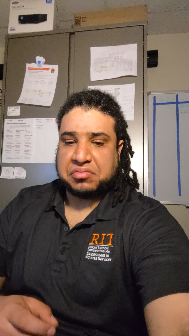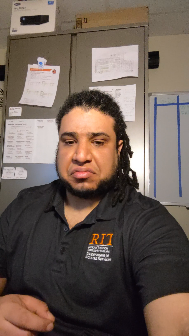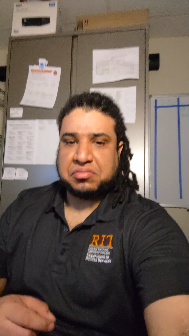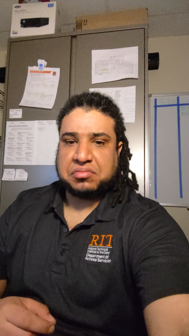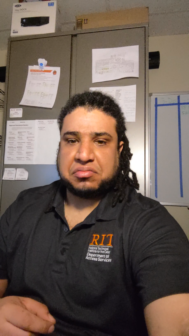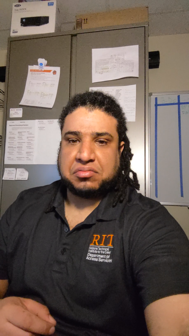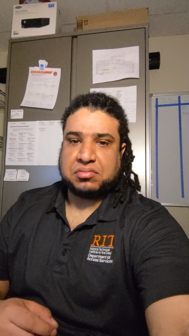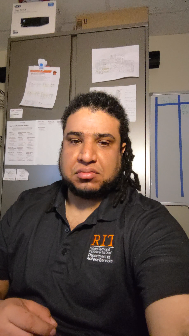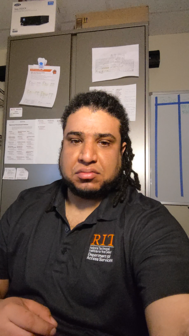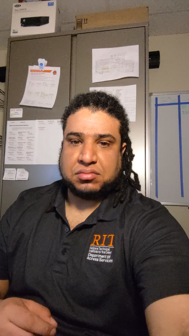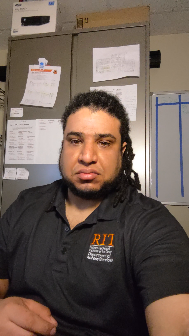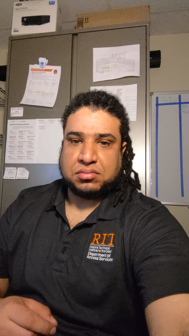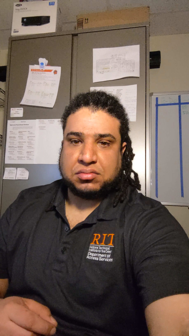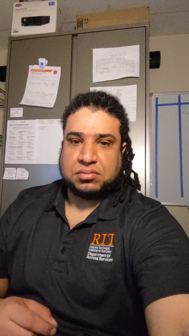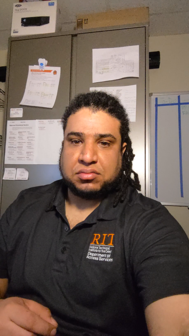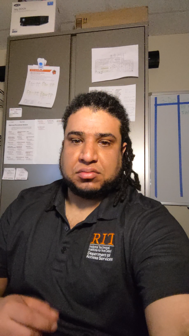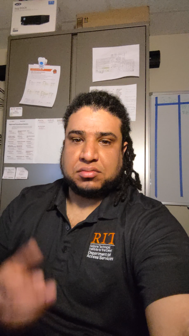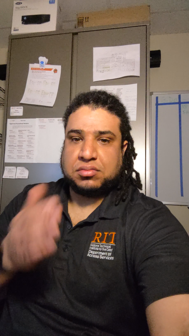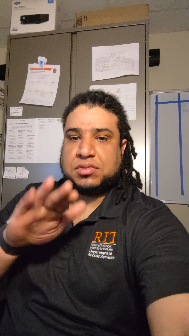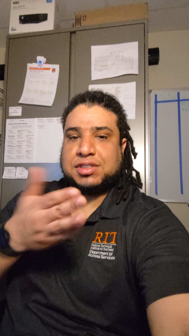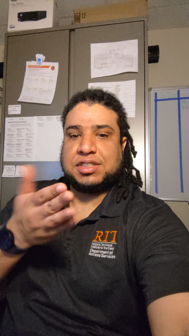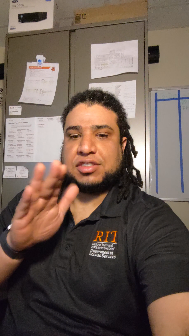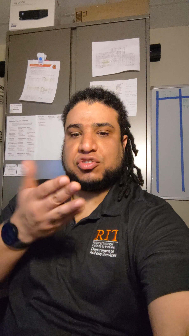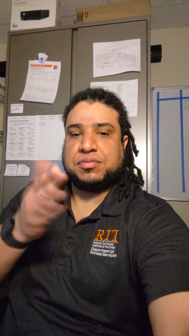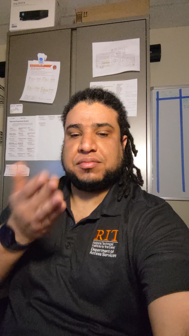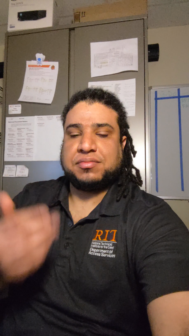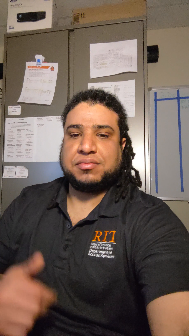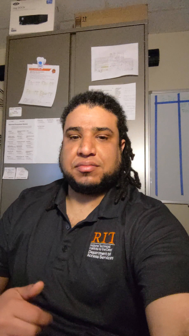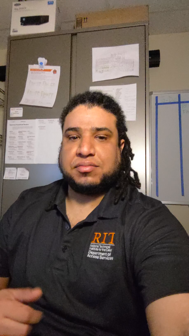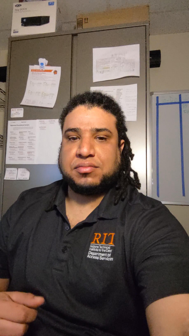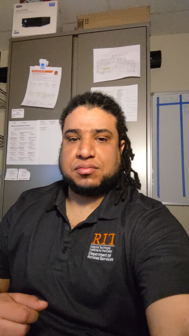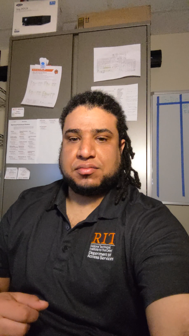kitchen